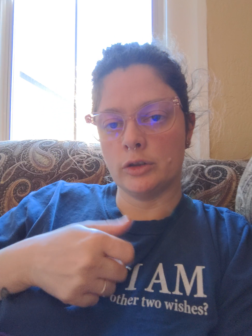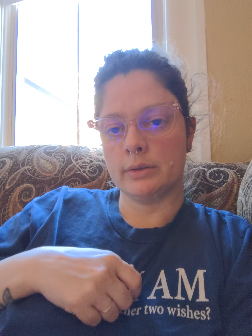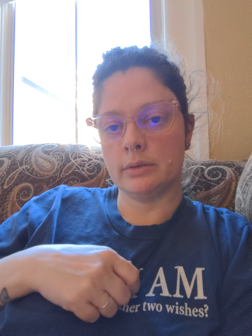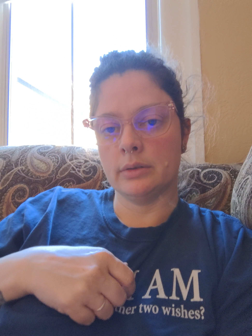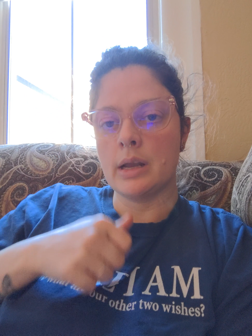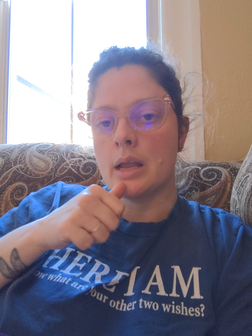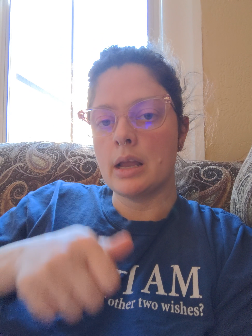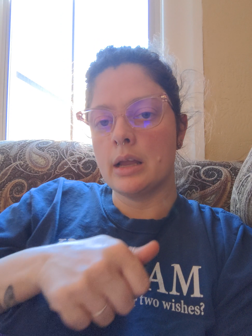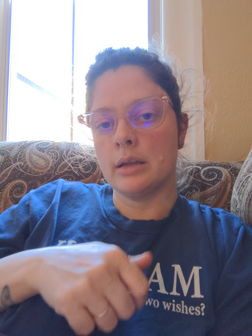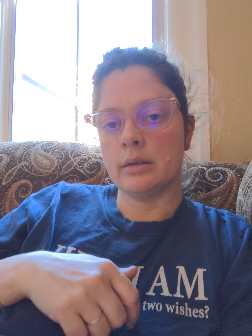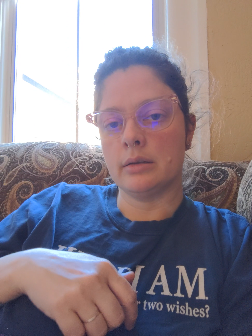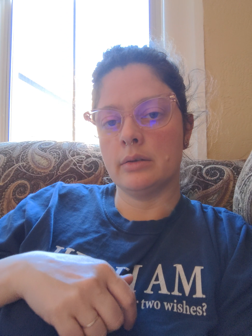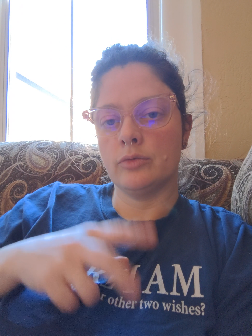hide